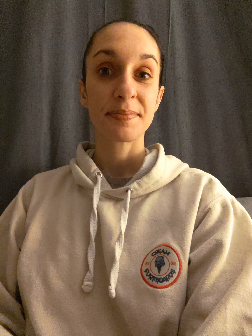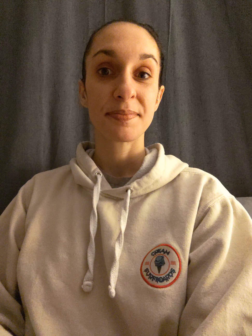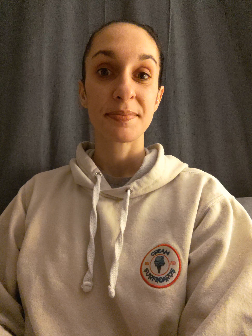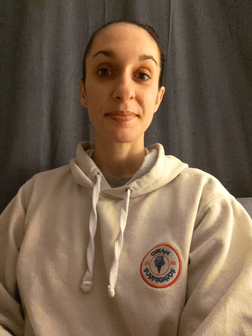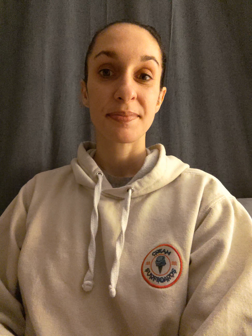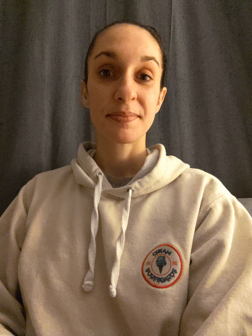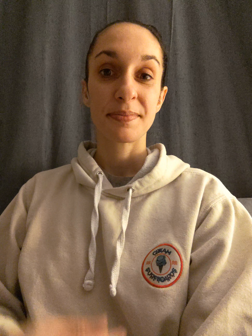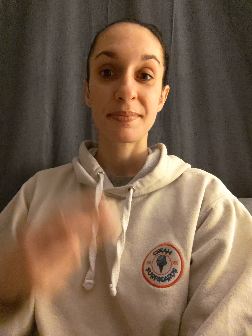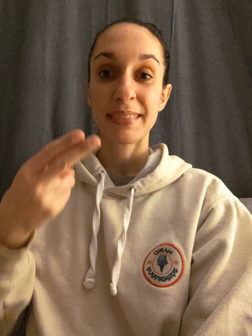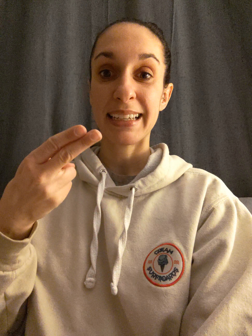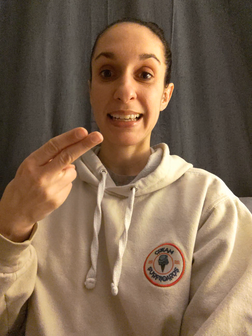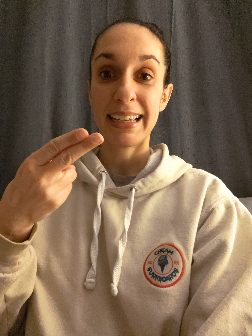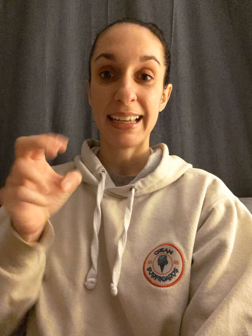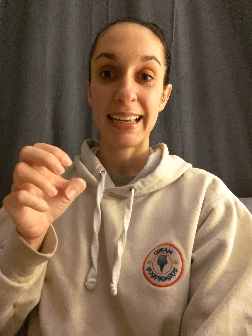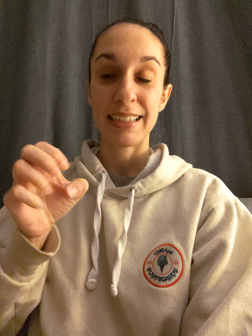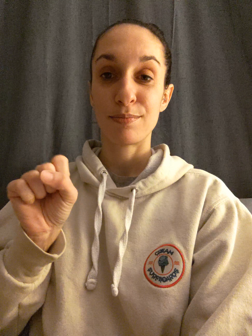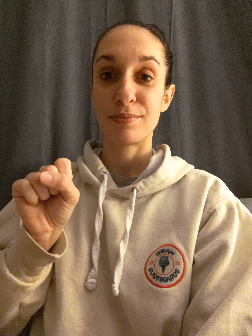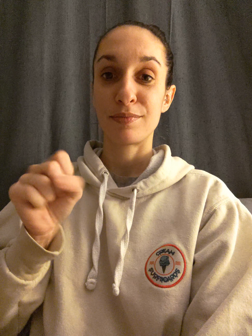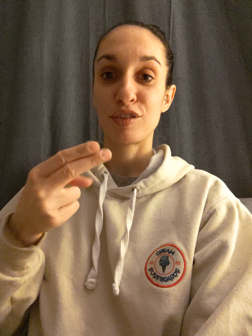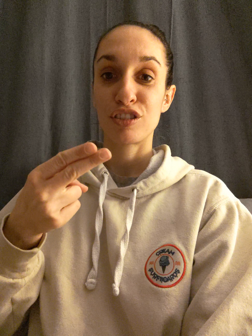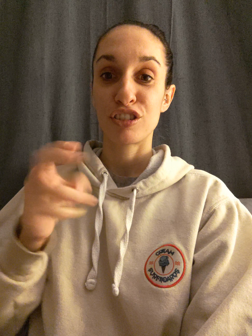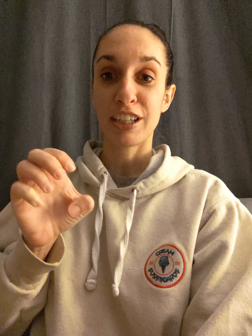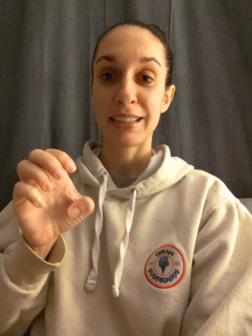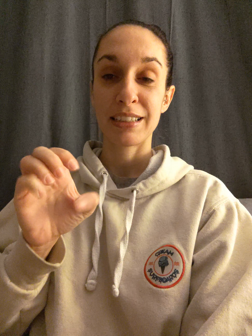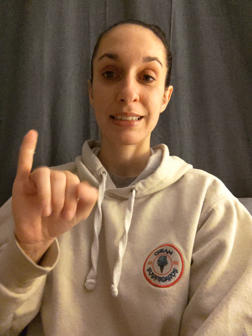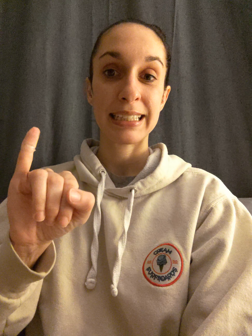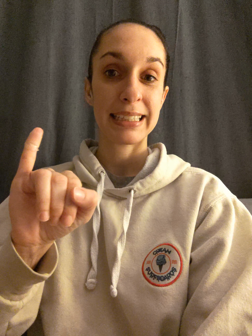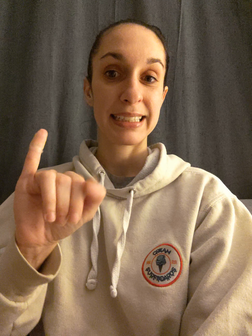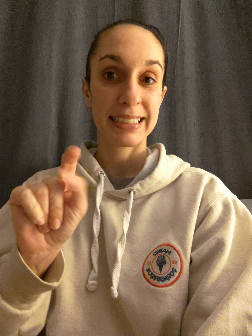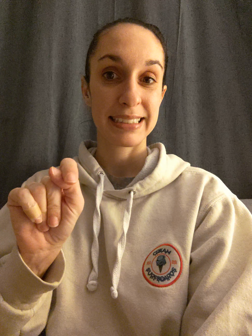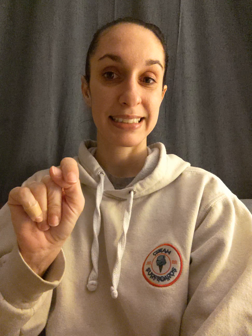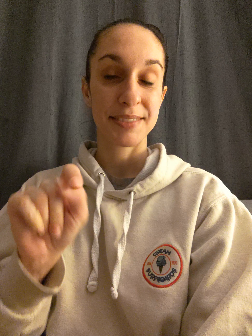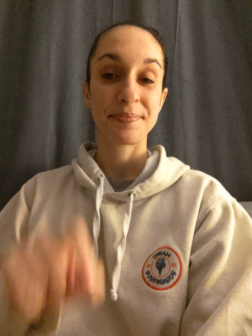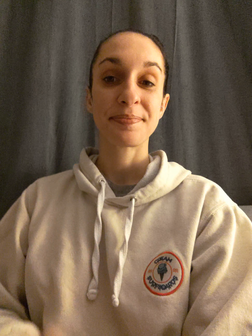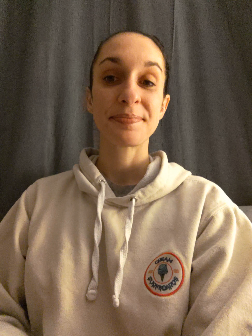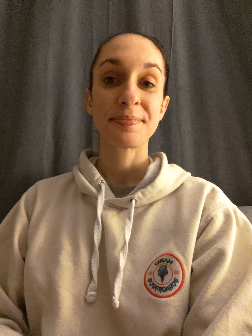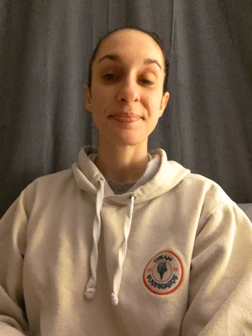he/she/it